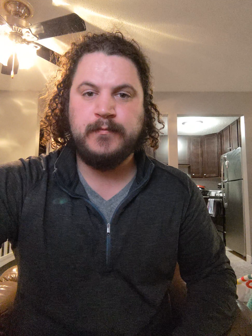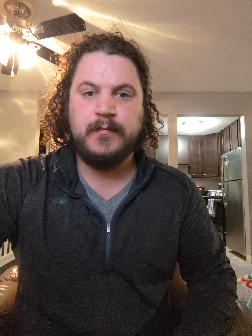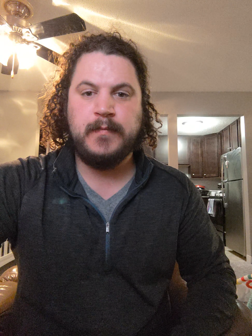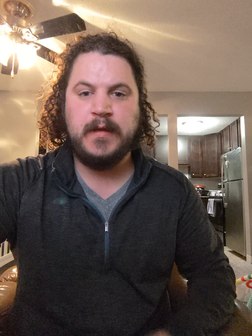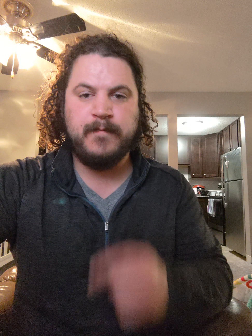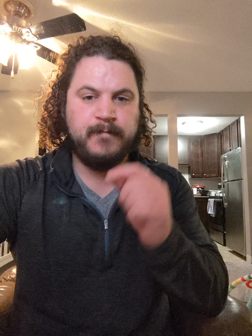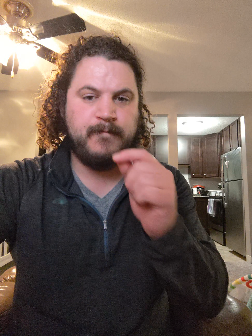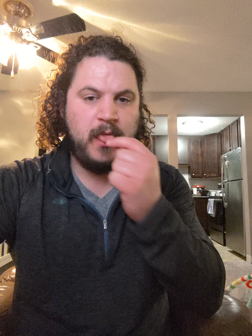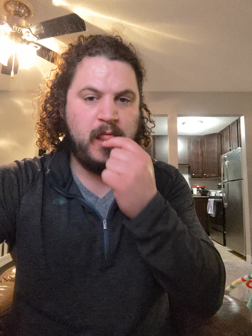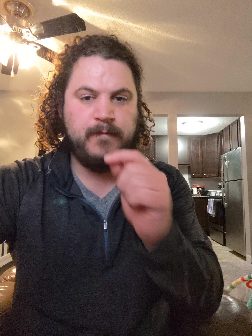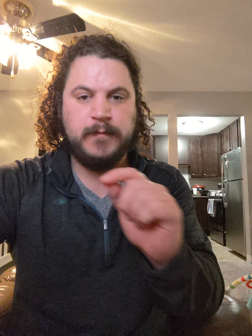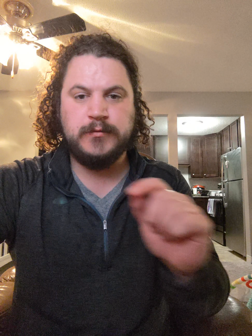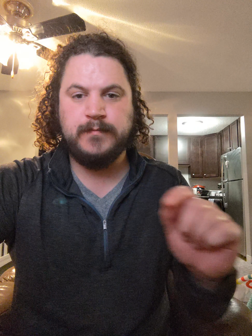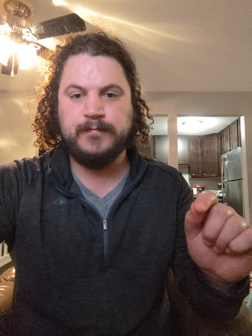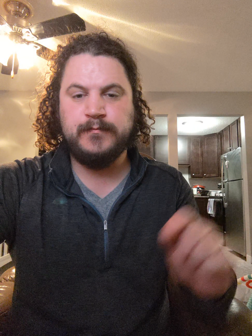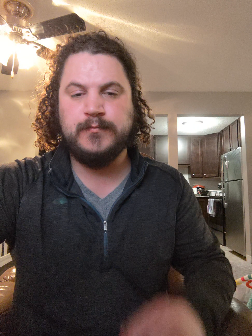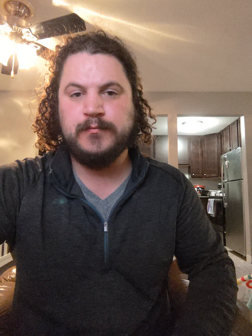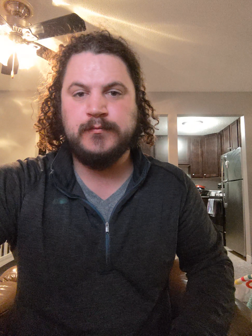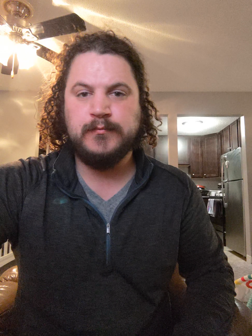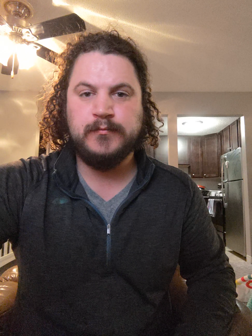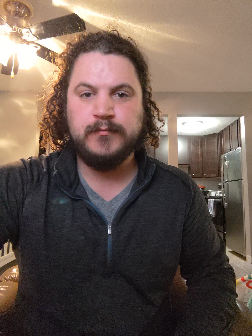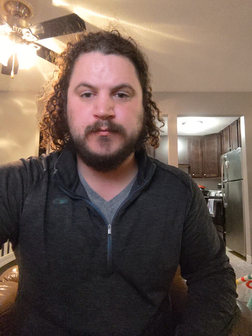pencil